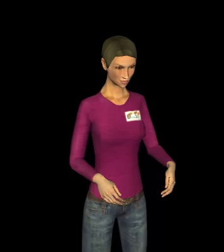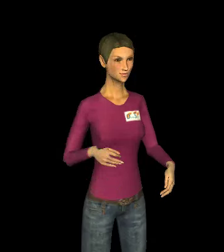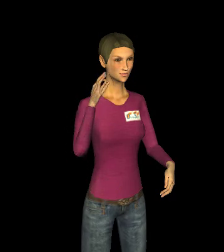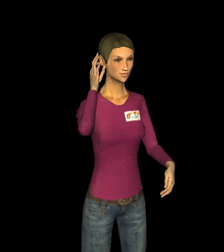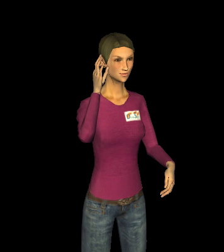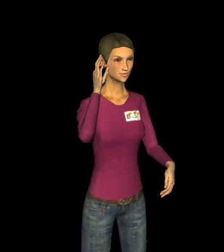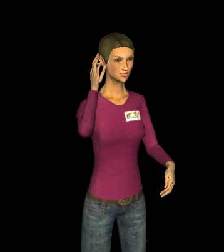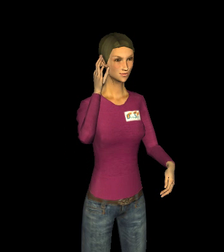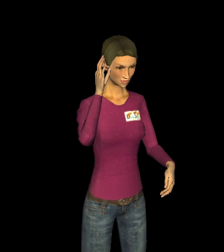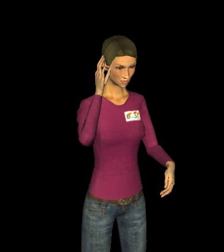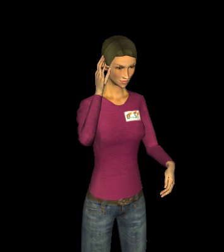أذن